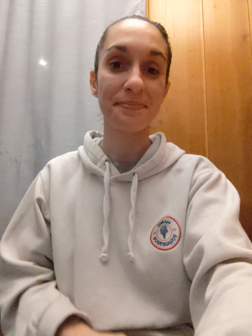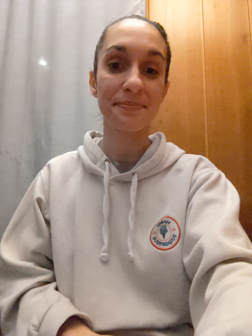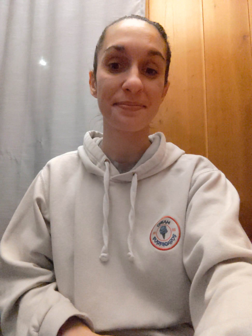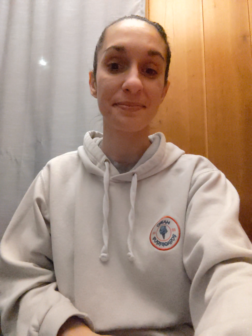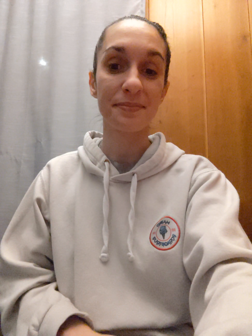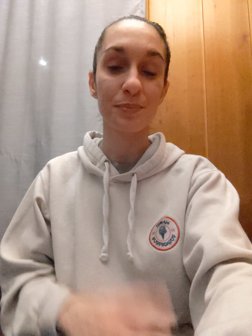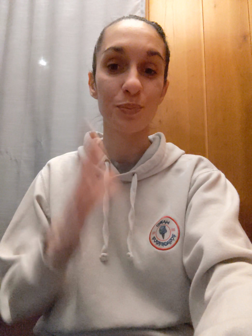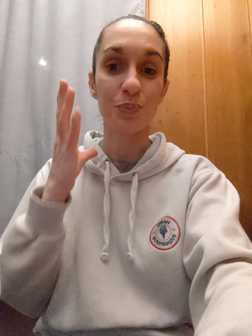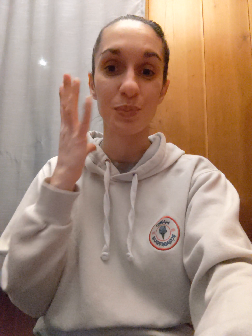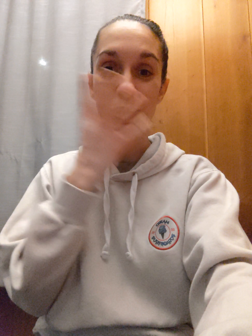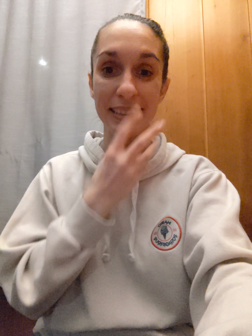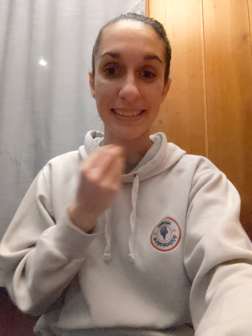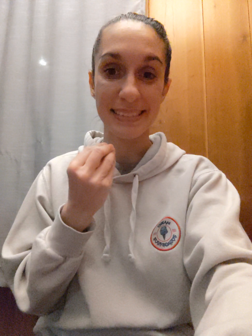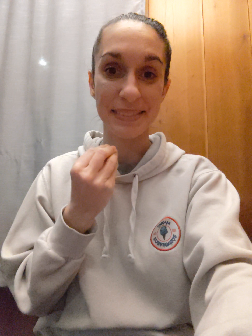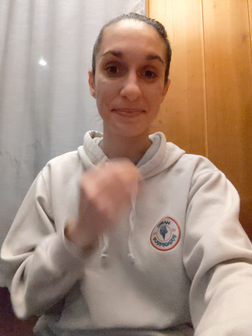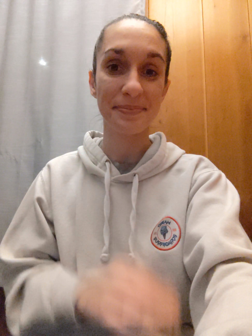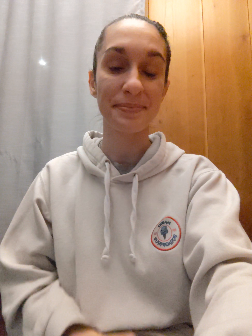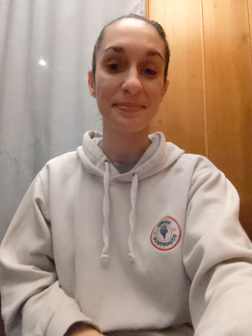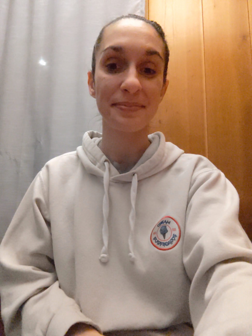pretty